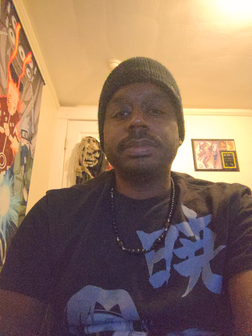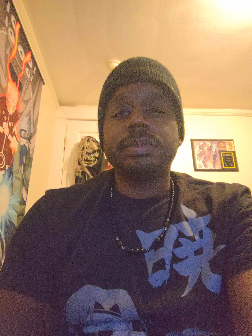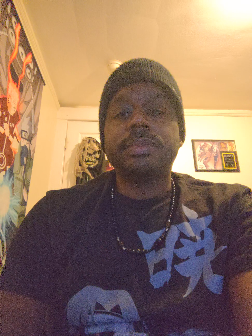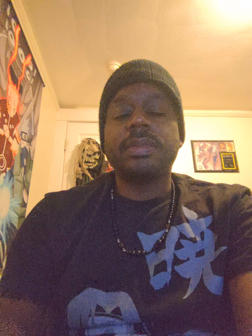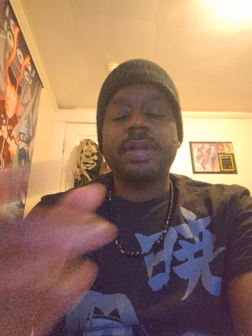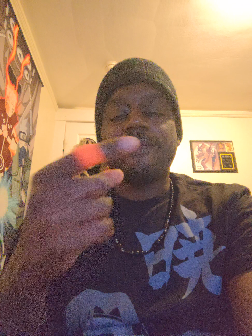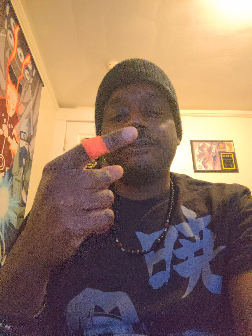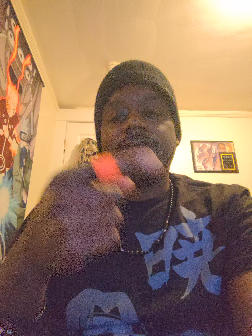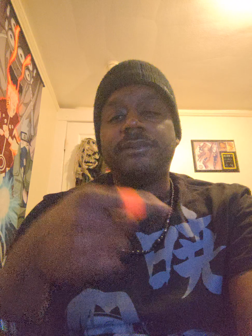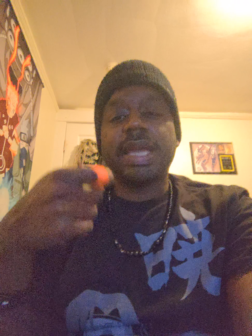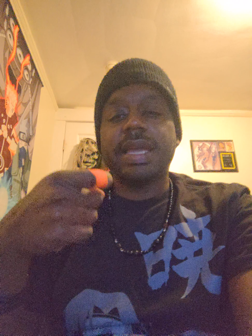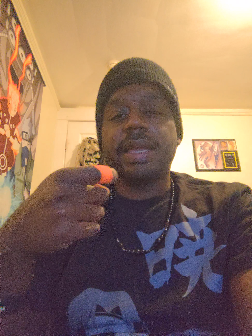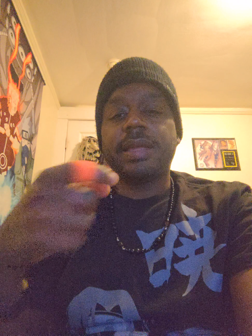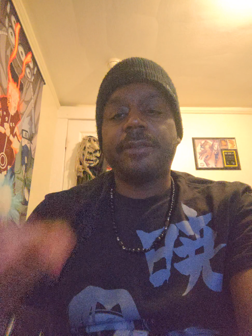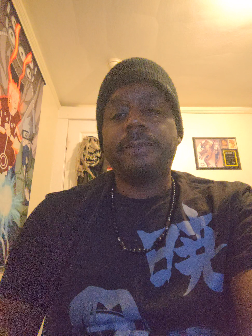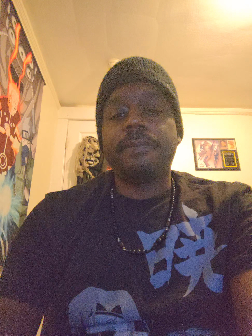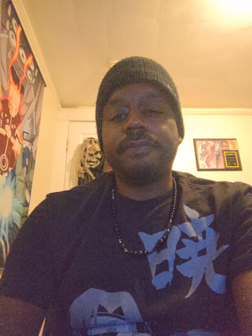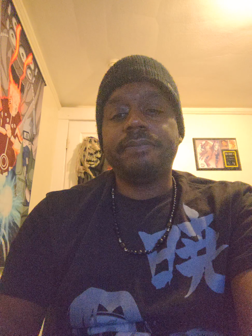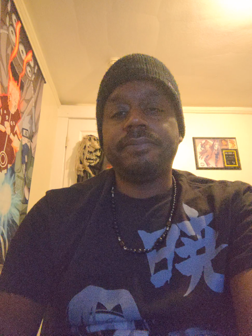fast